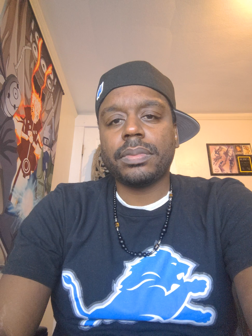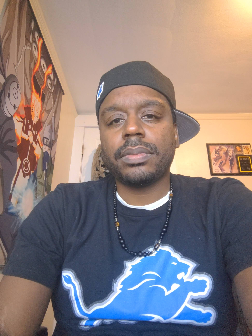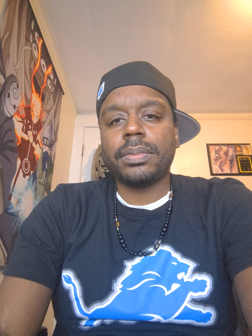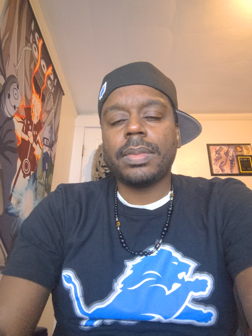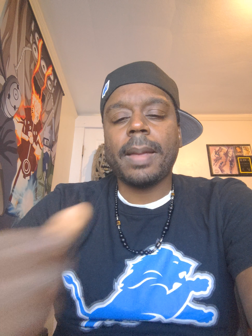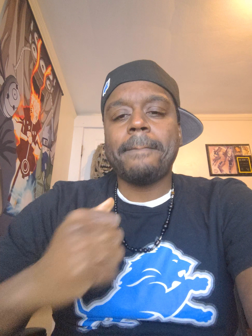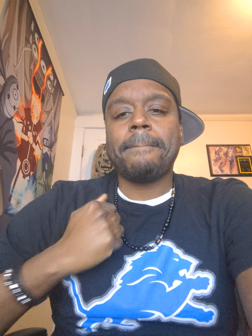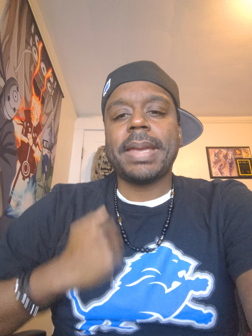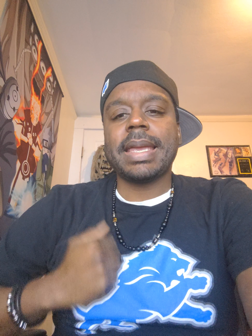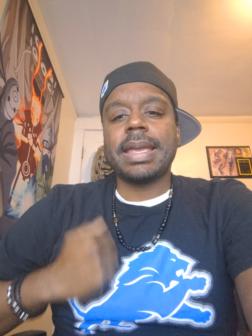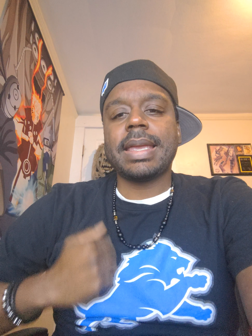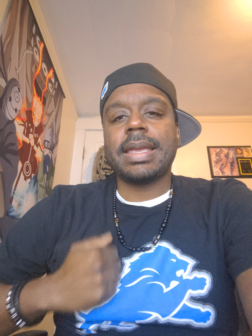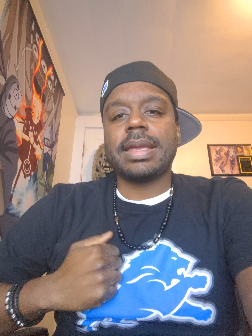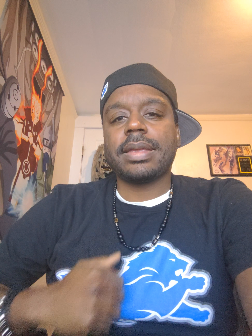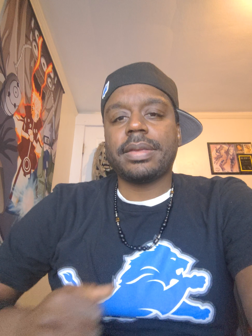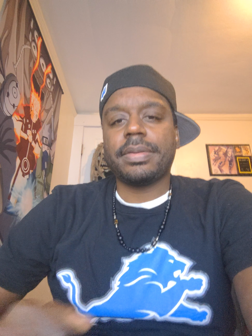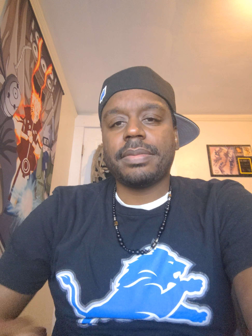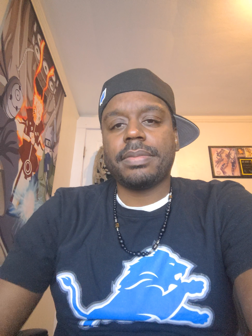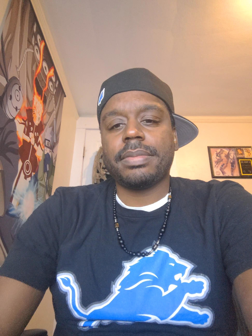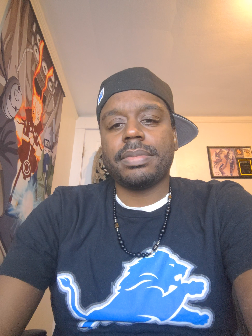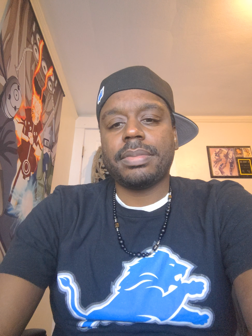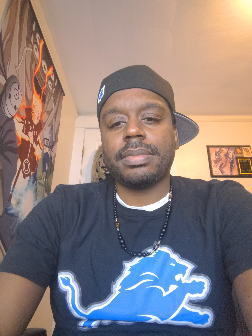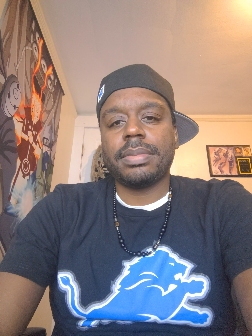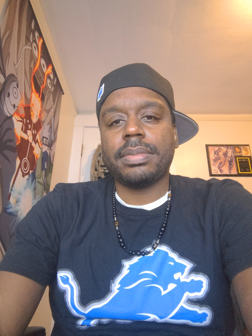bath